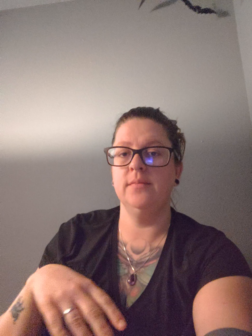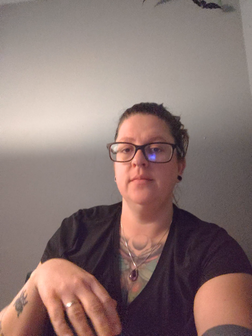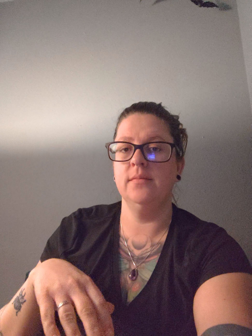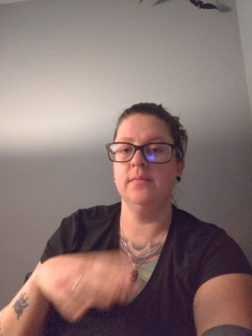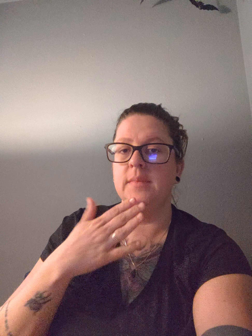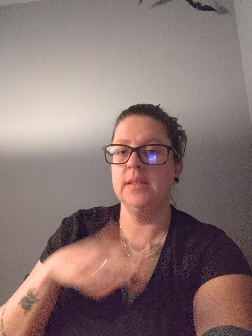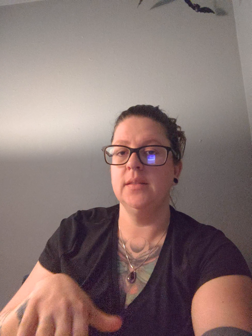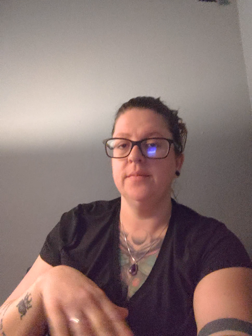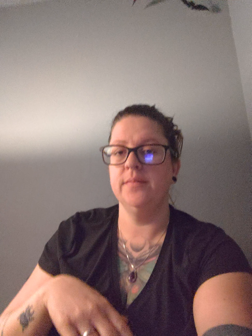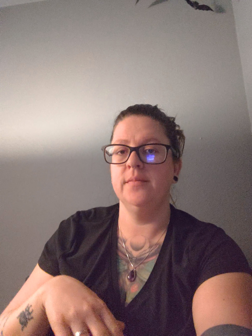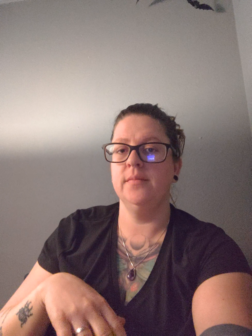bad